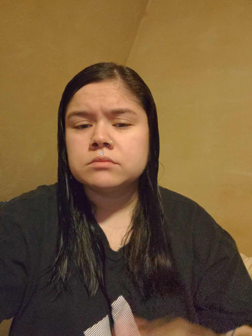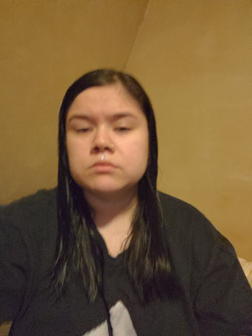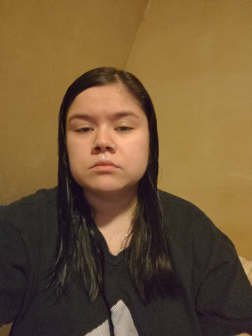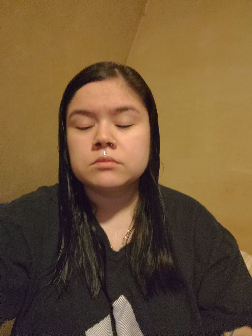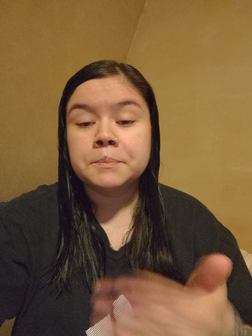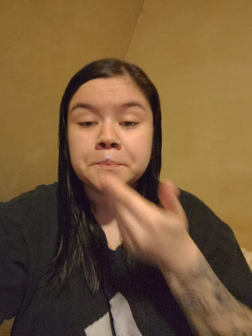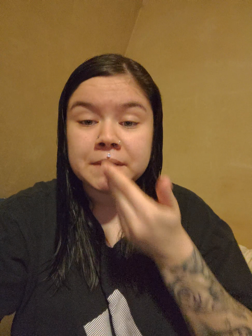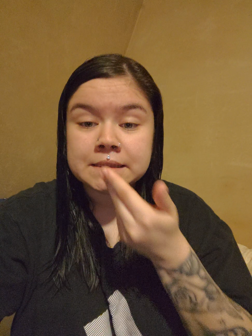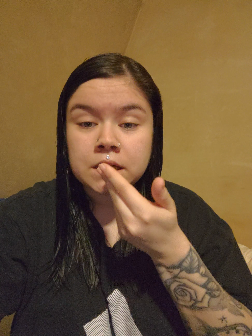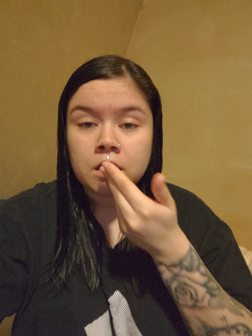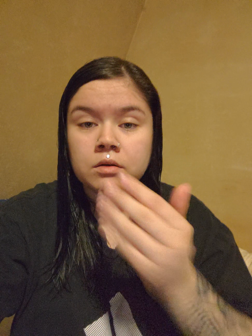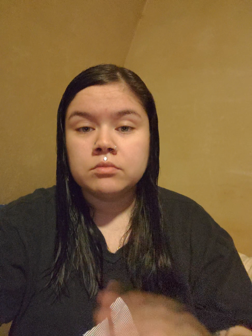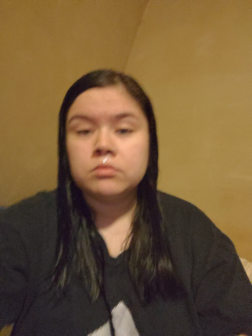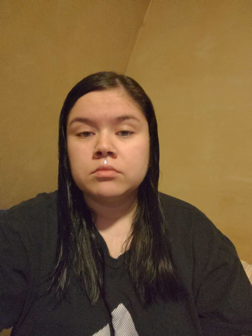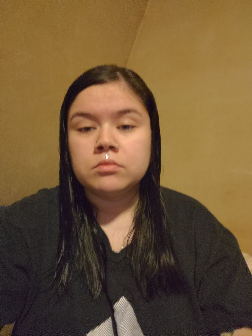pizza